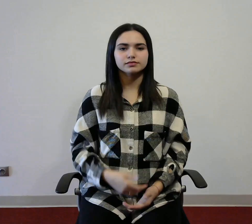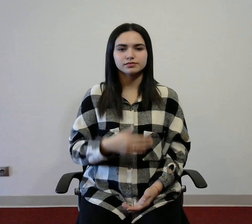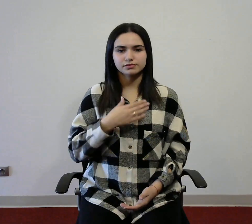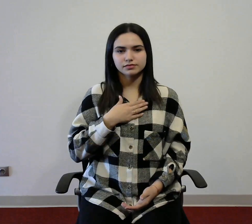mən